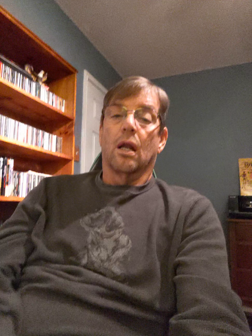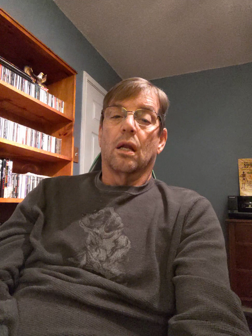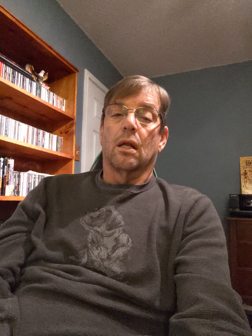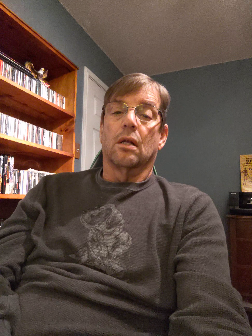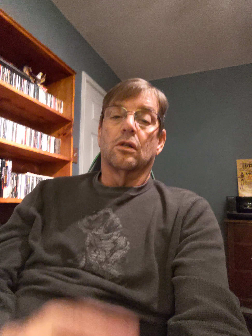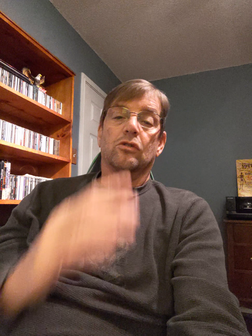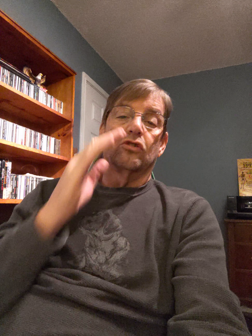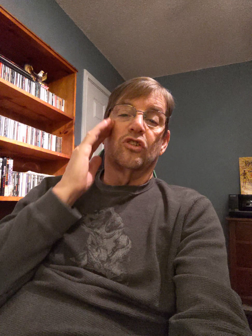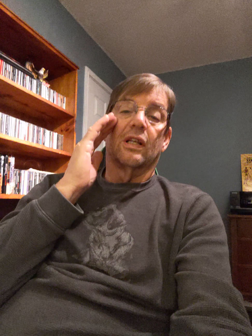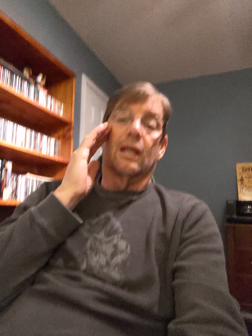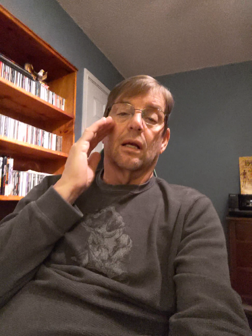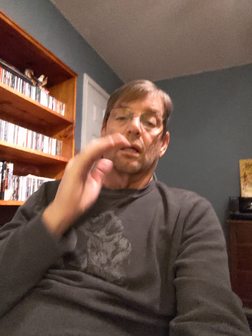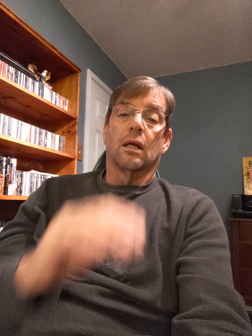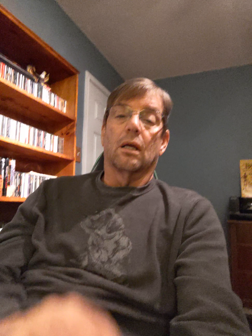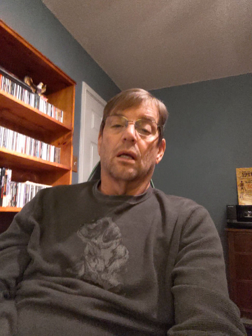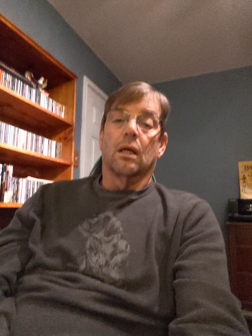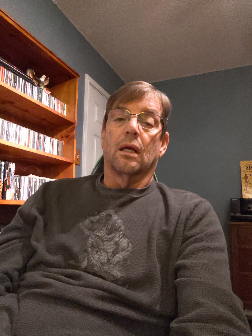cheek